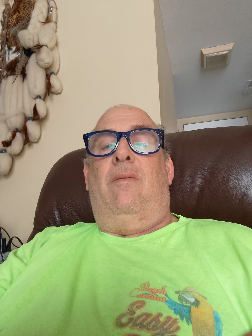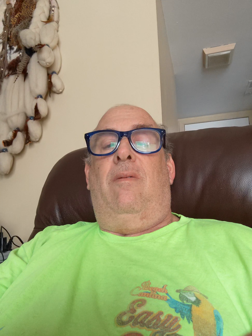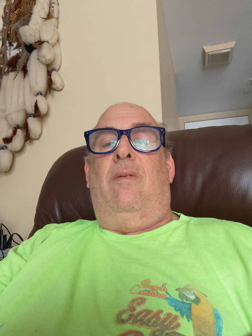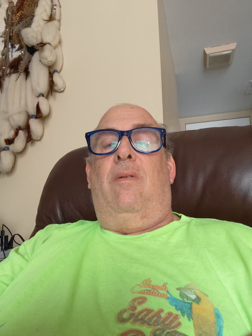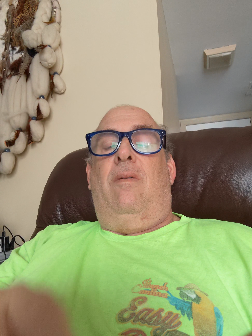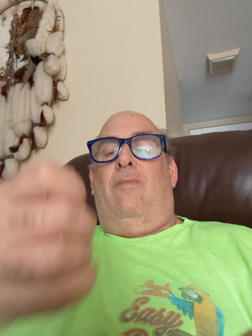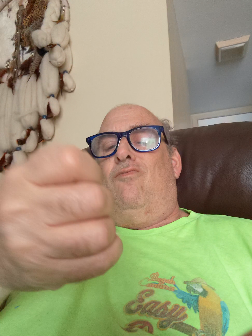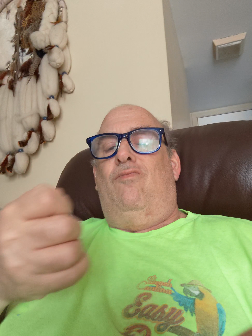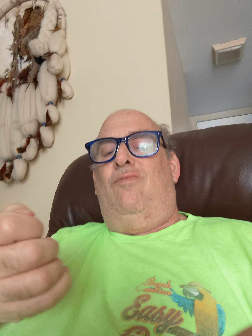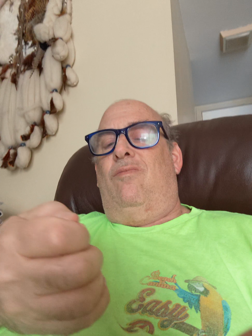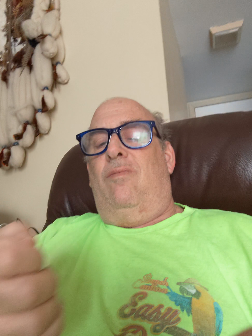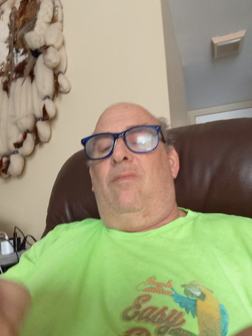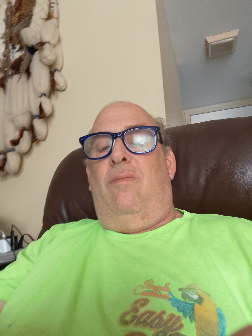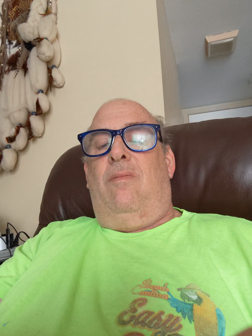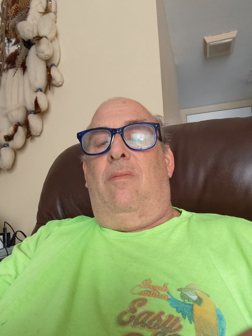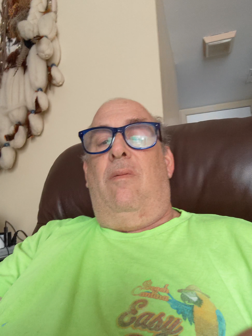drawer